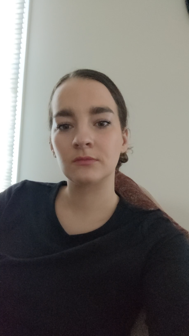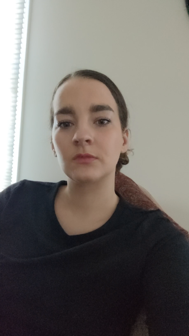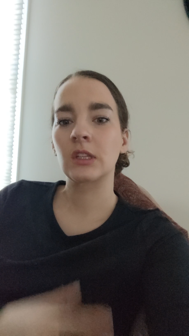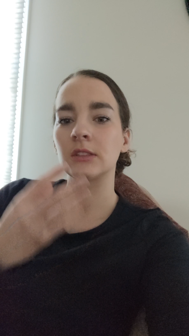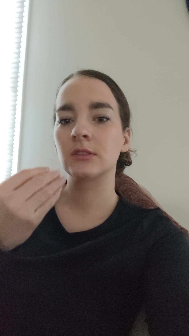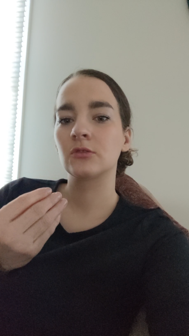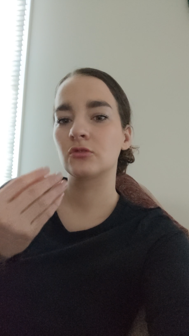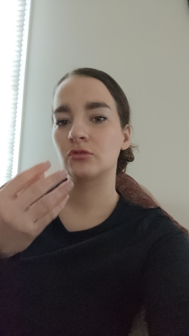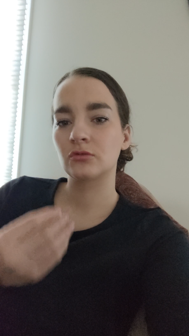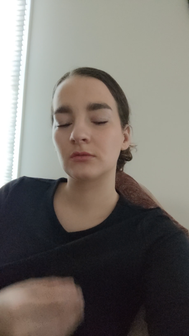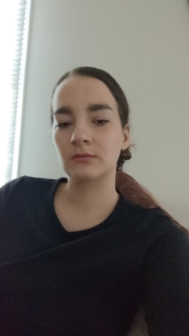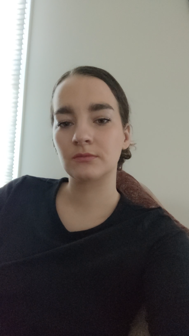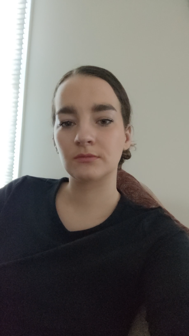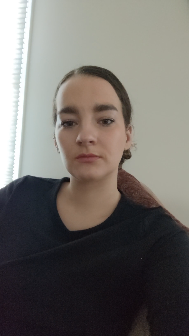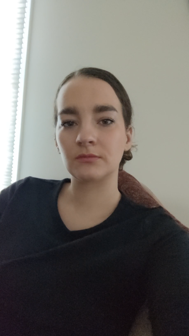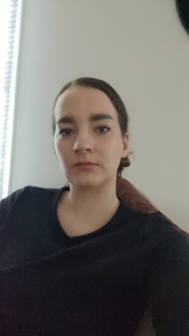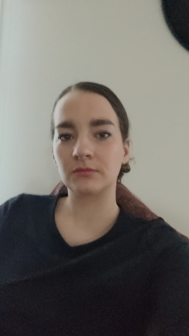gentle